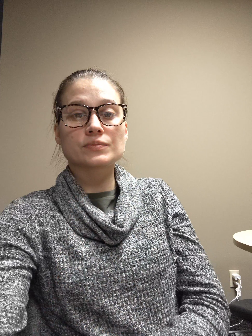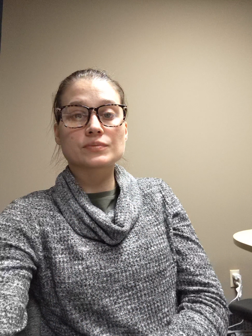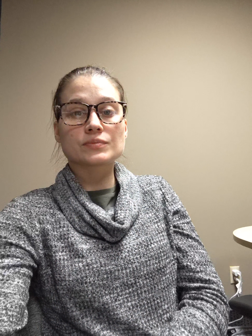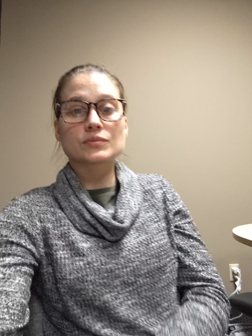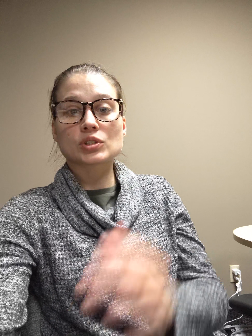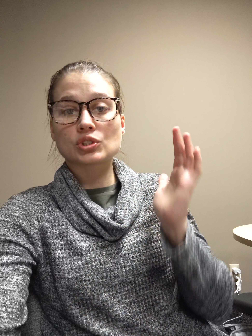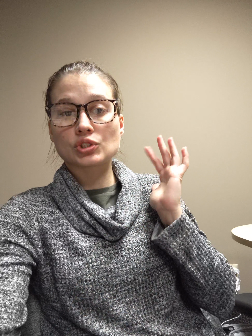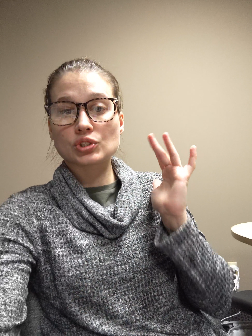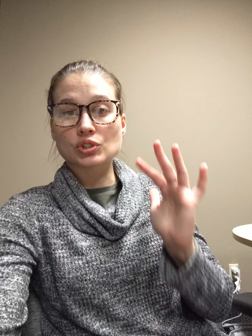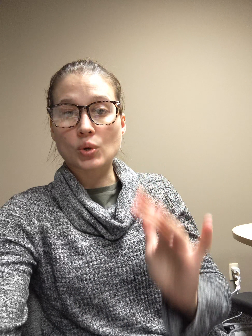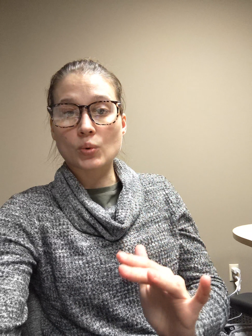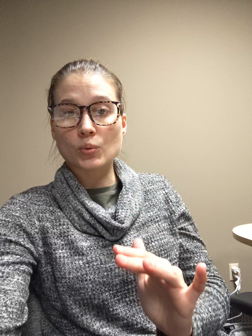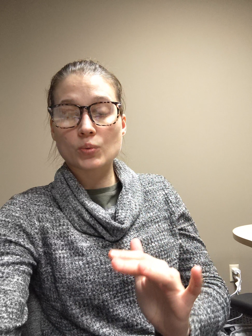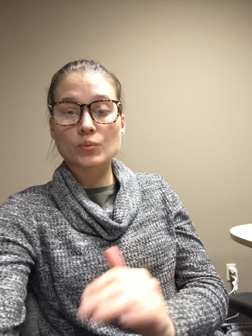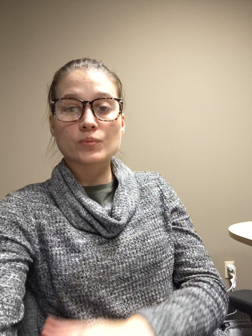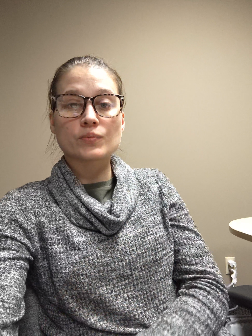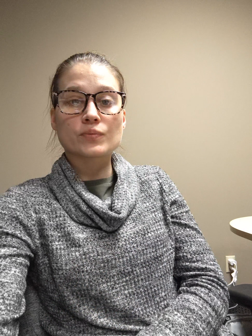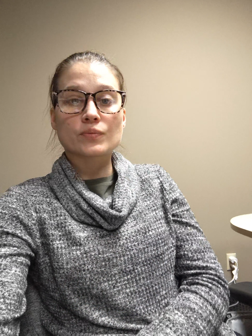snow